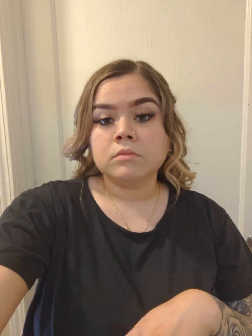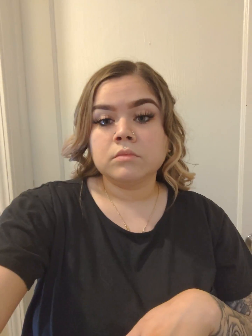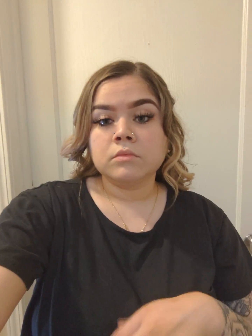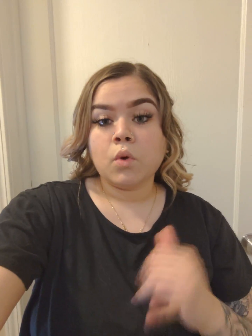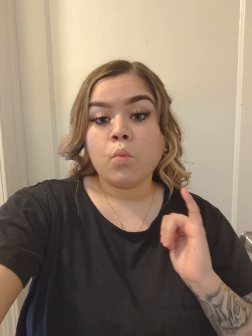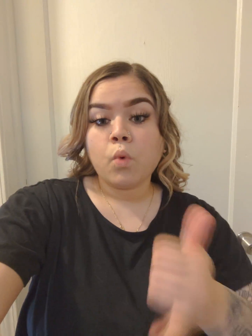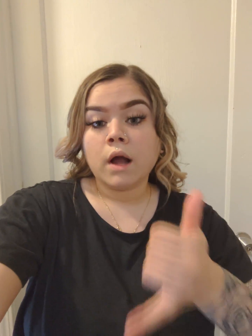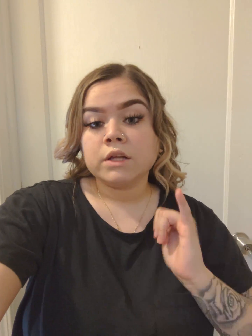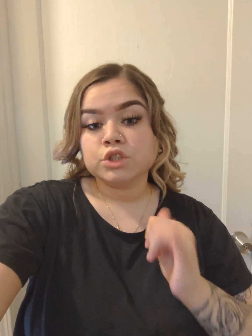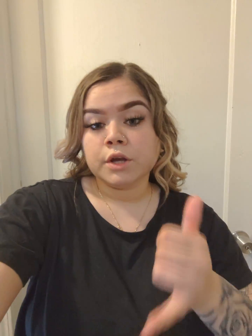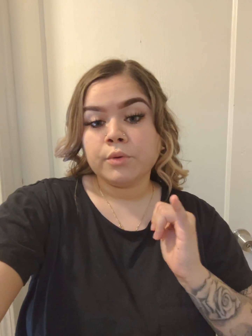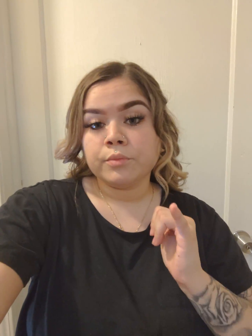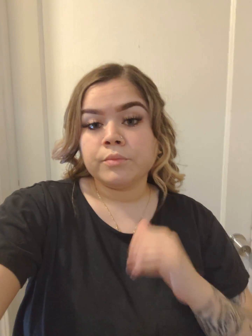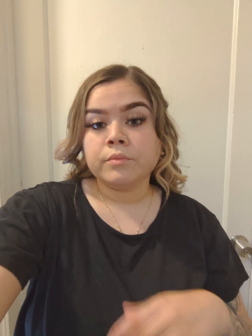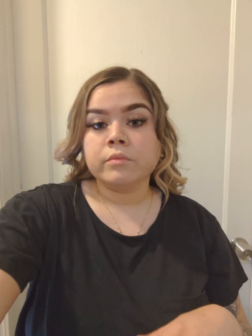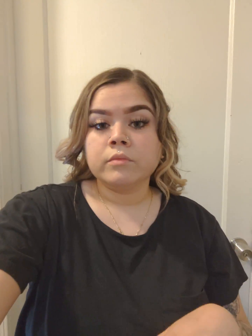rocking chair